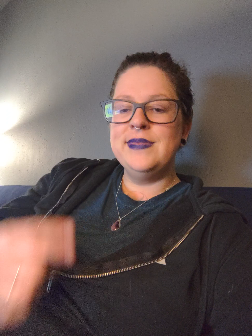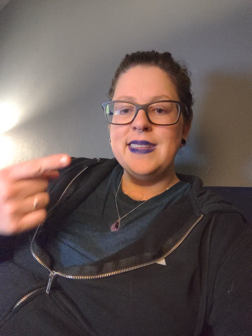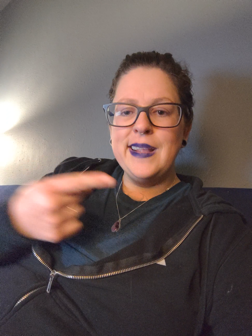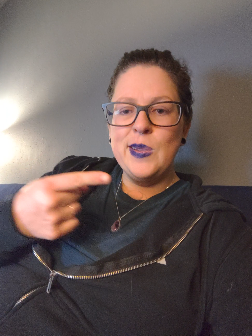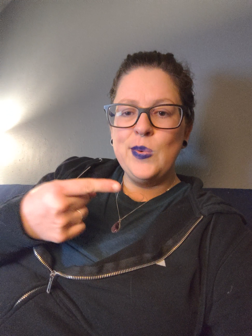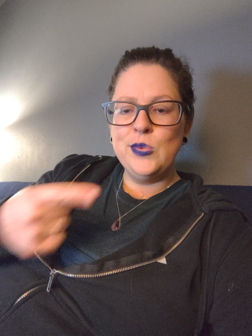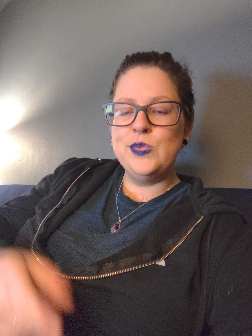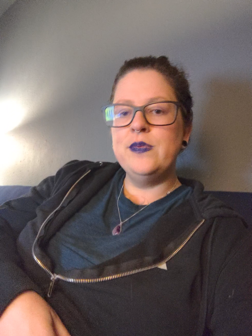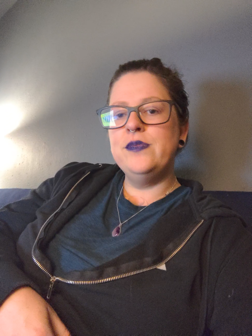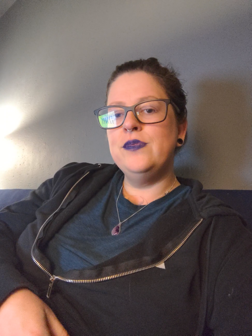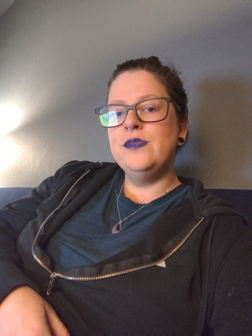owie